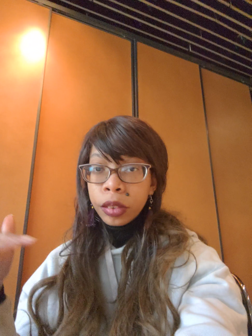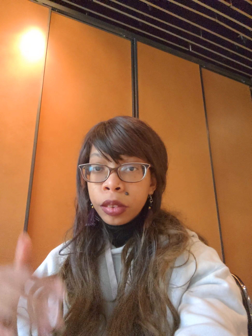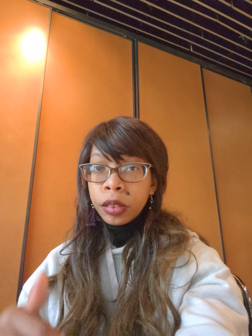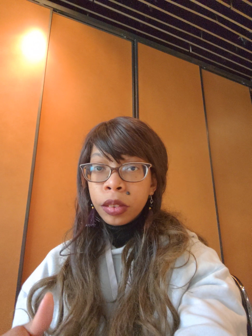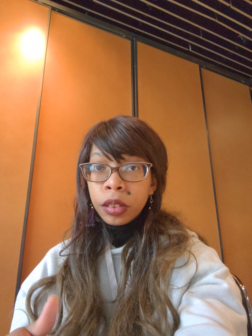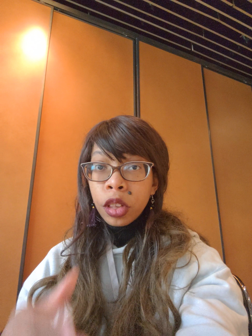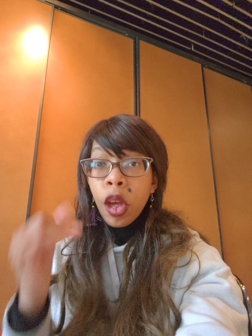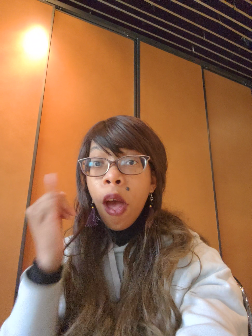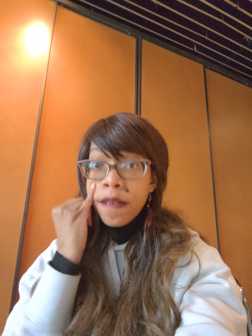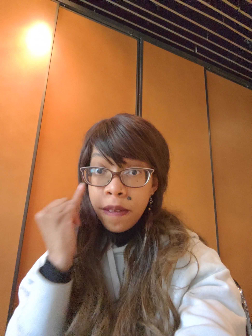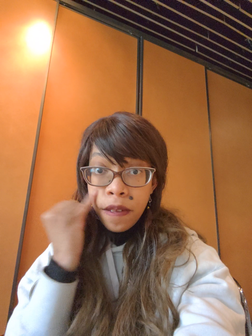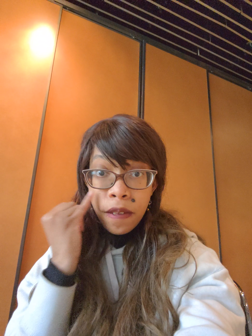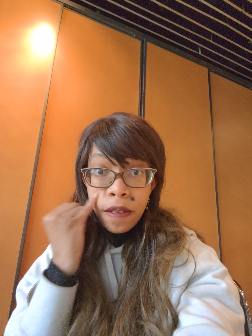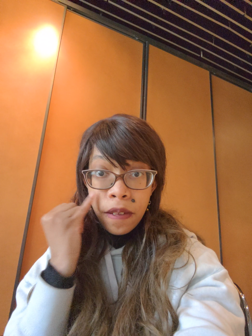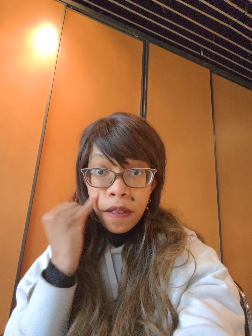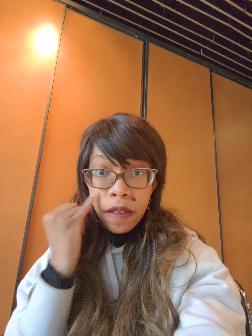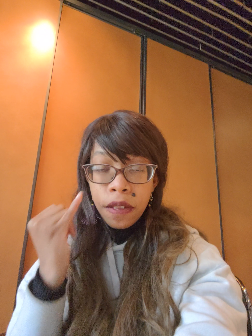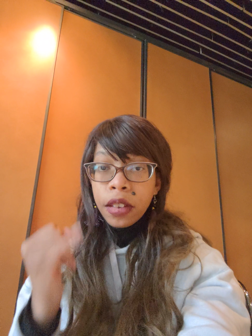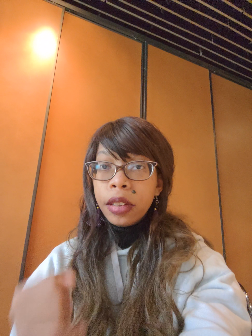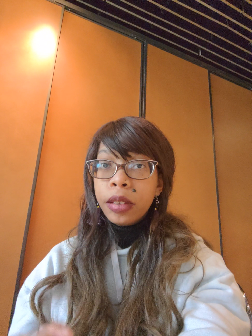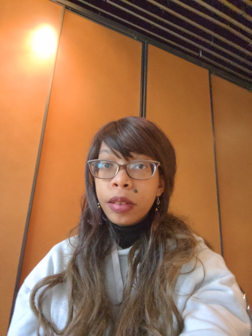if